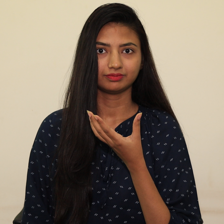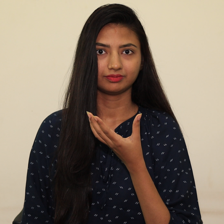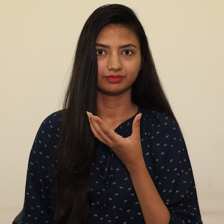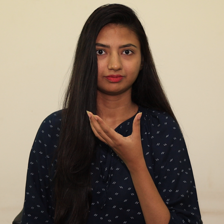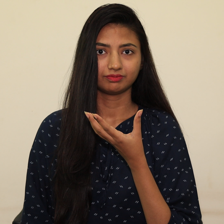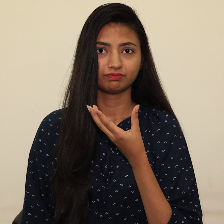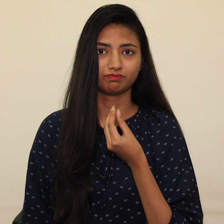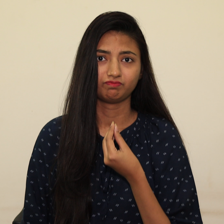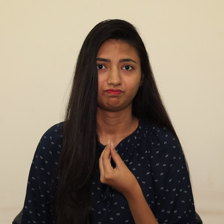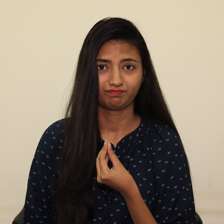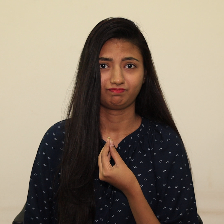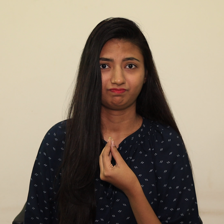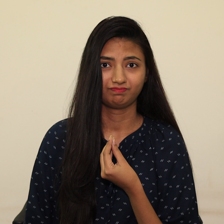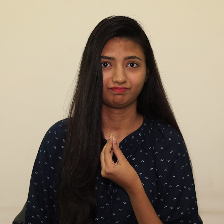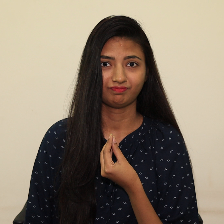sad